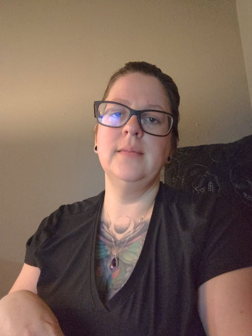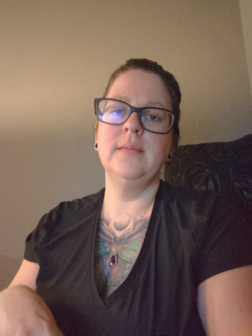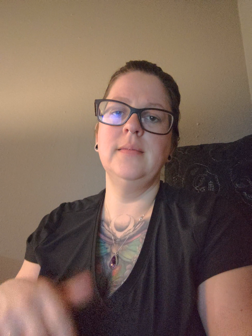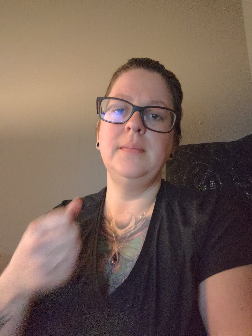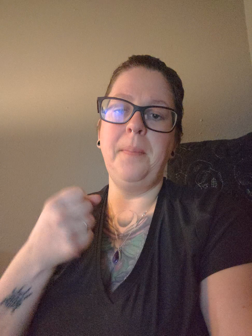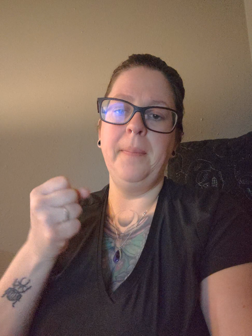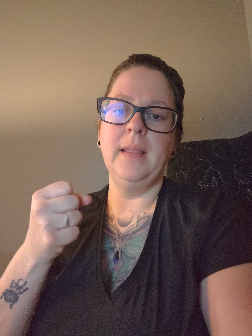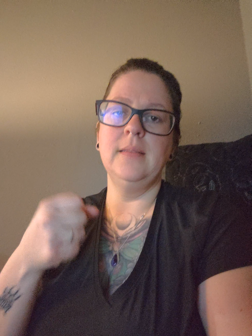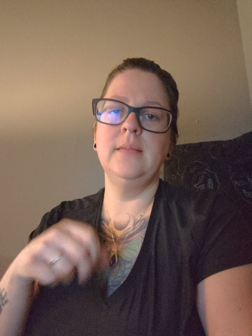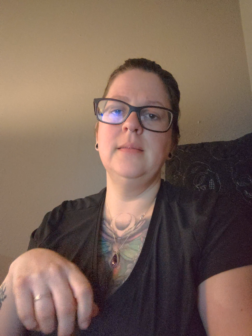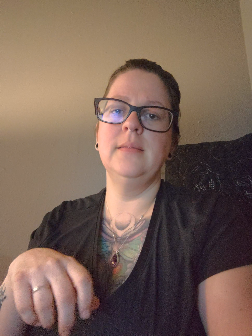make